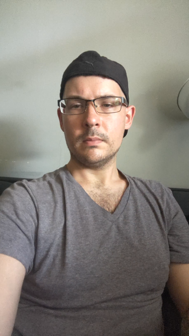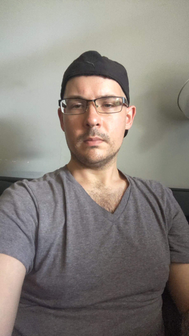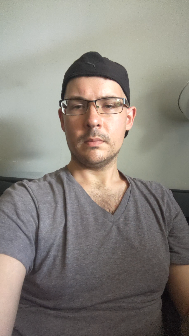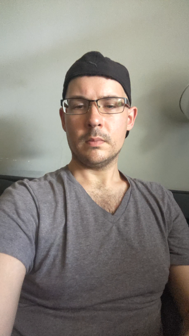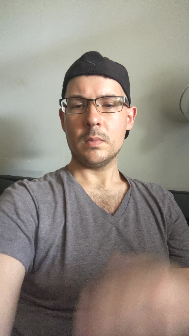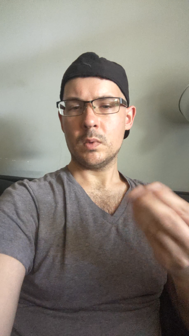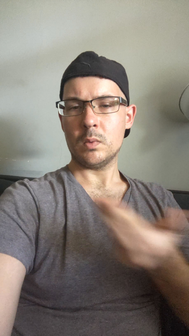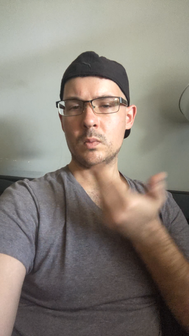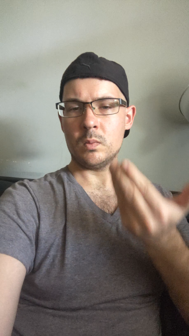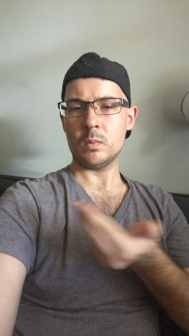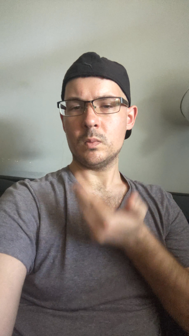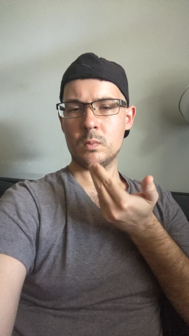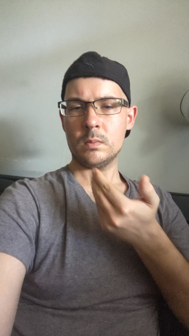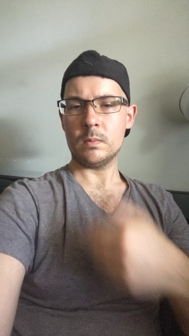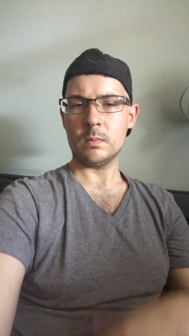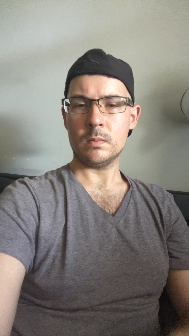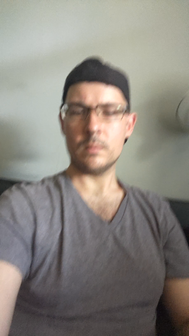new